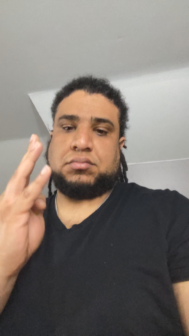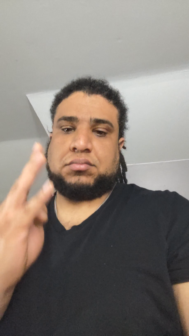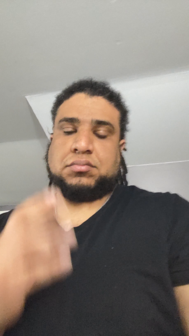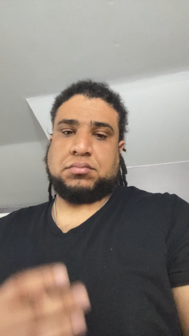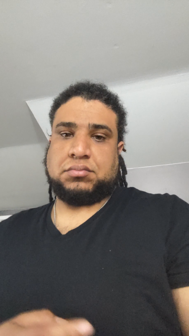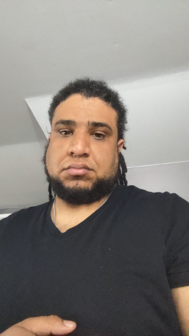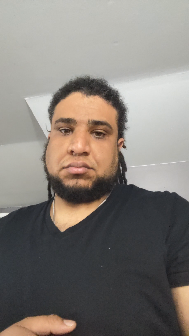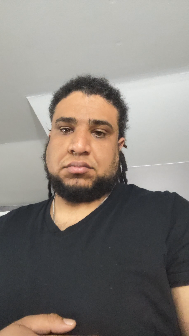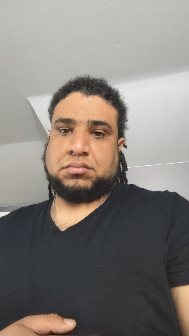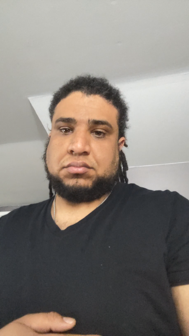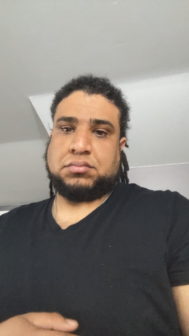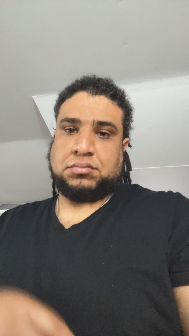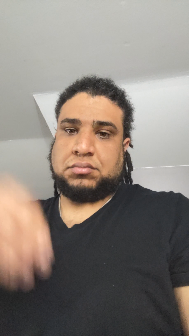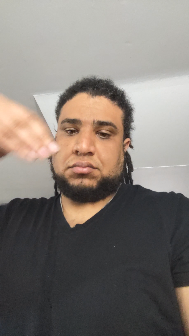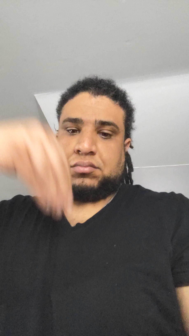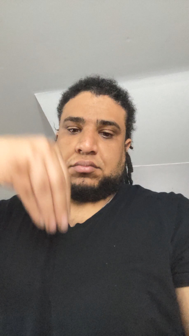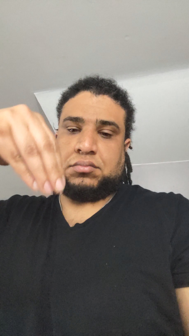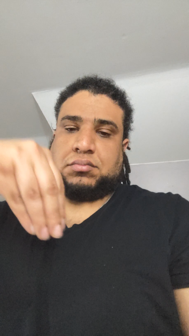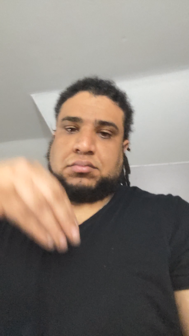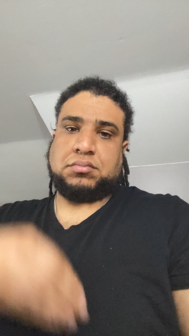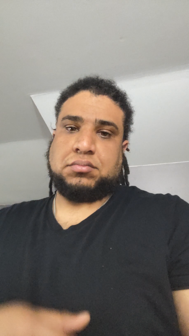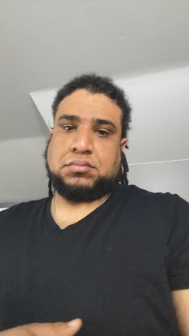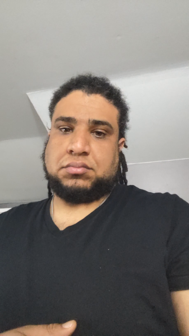inside